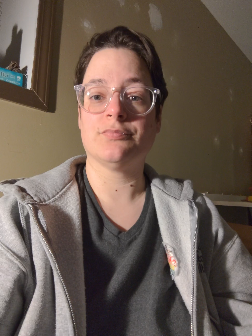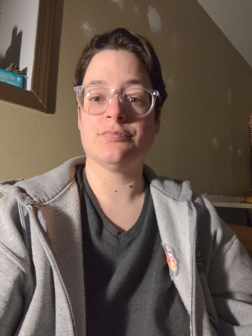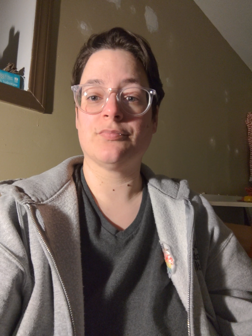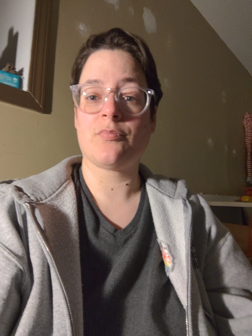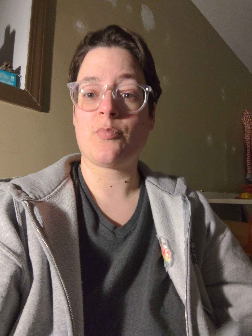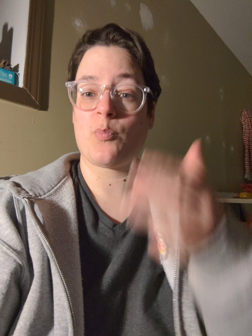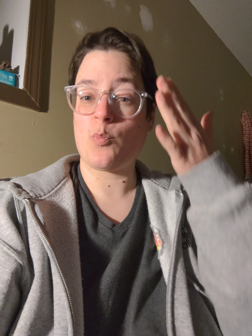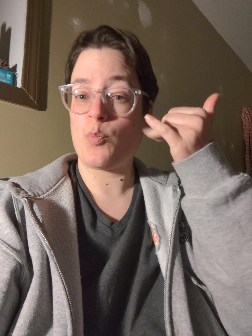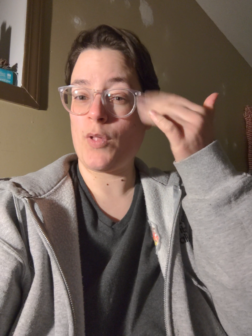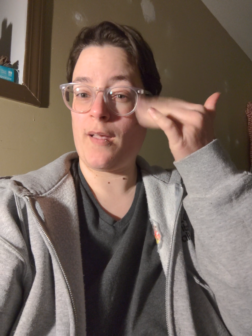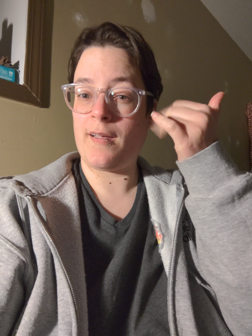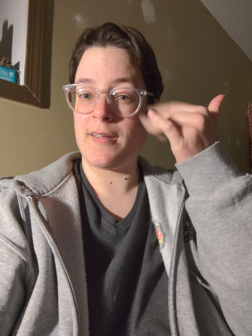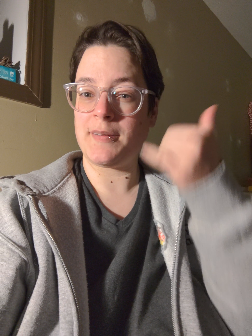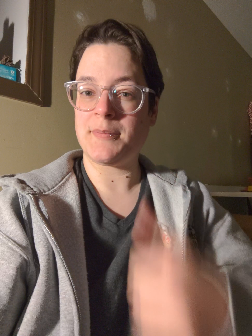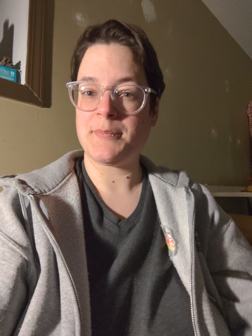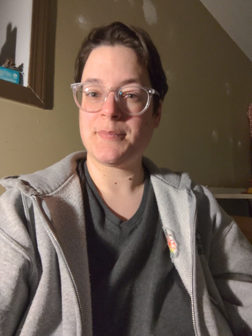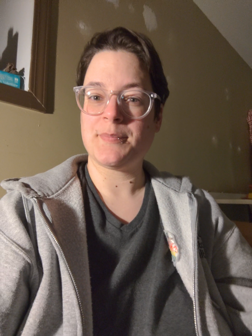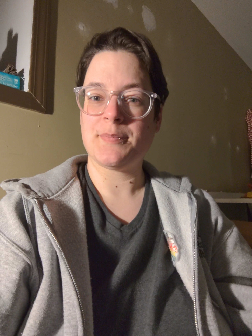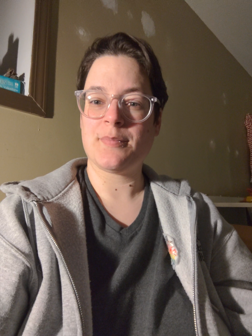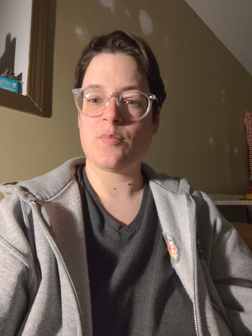why